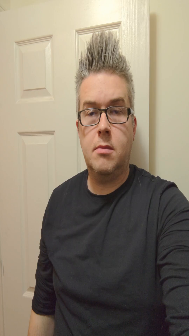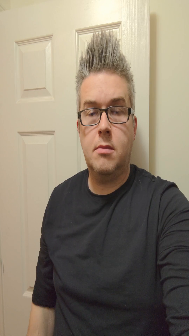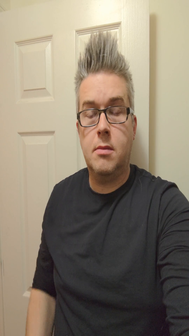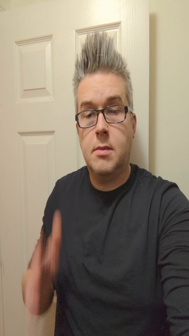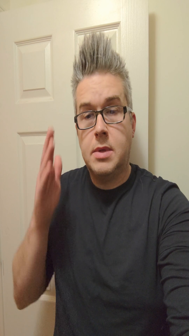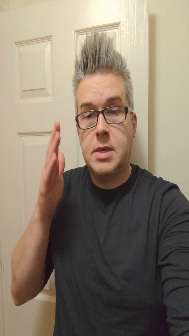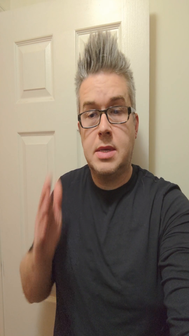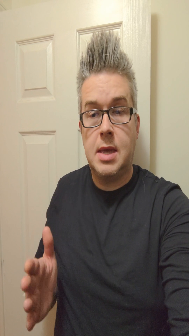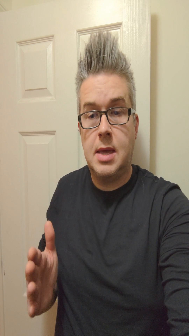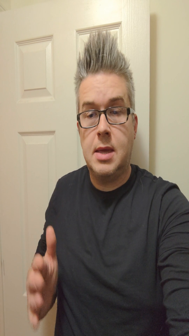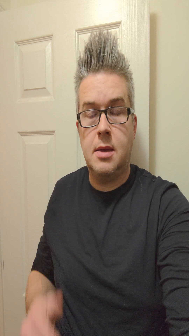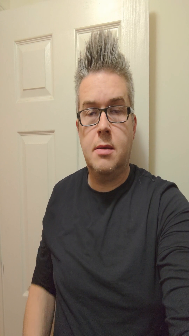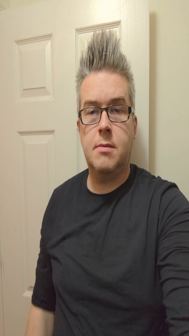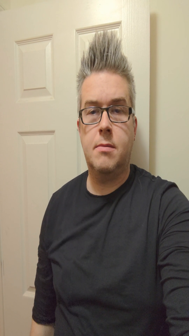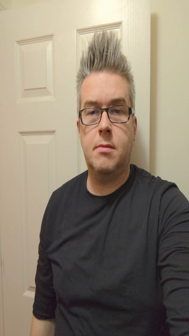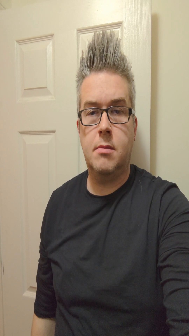beside